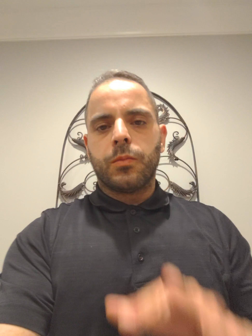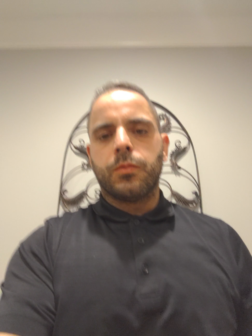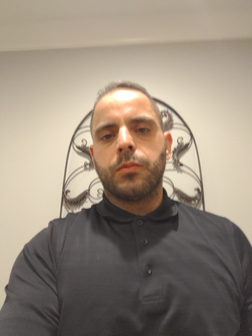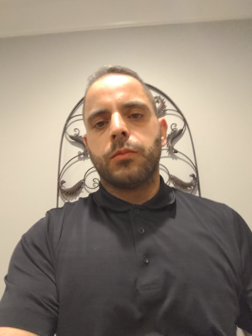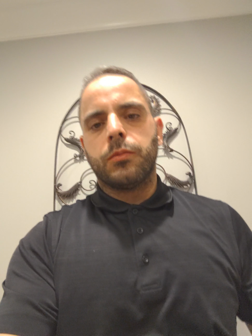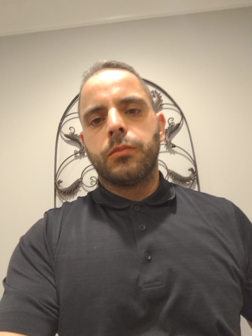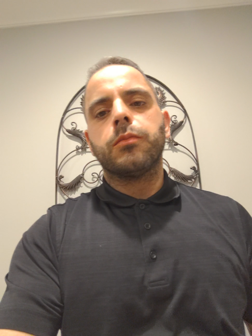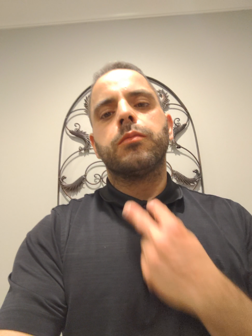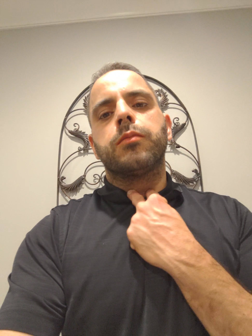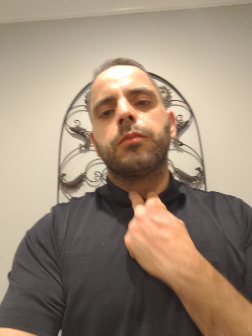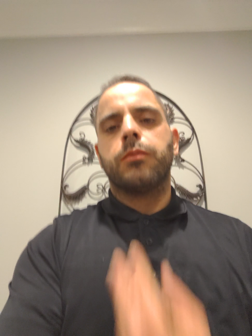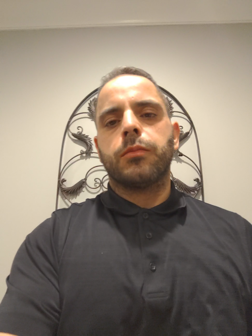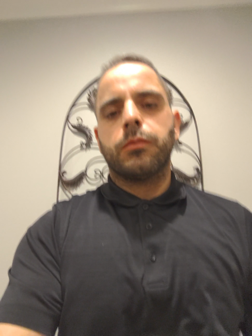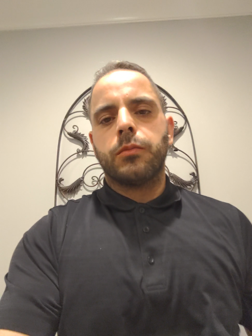stuck